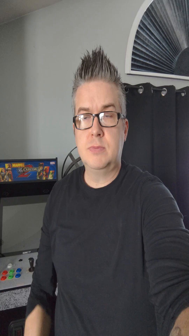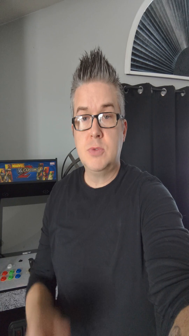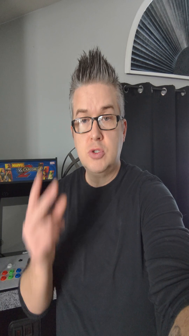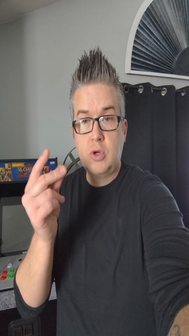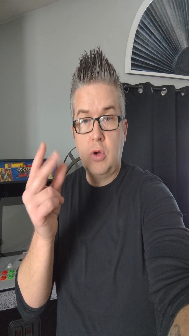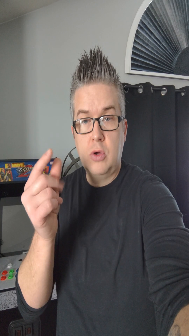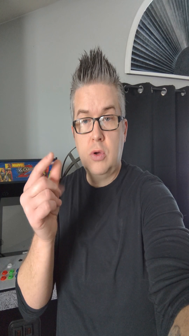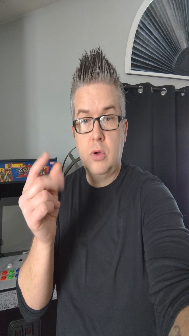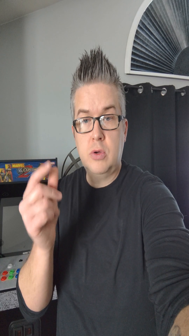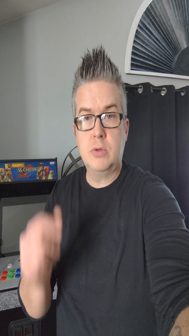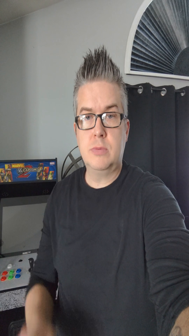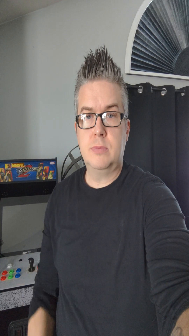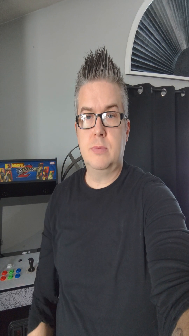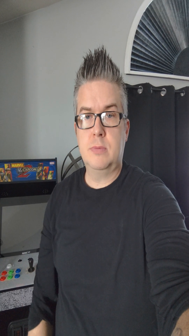dog